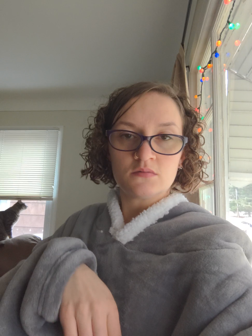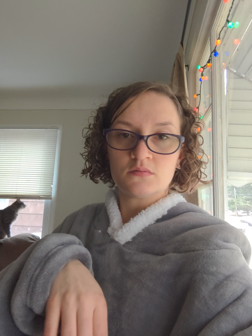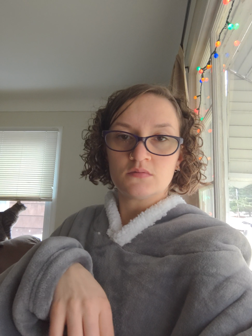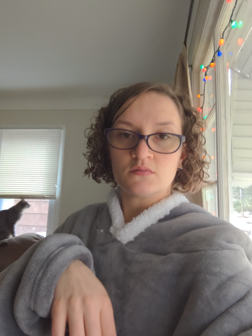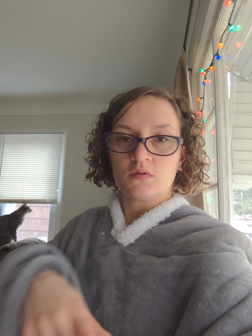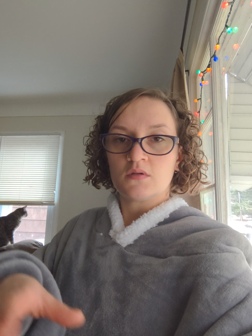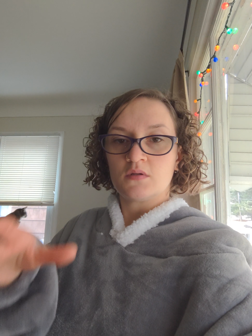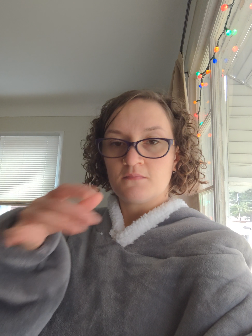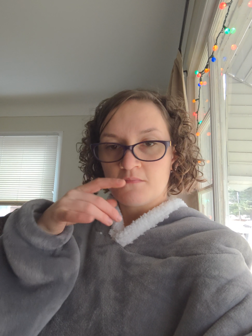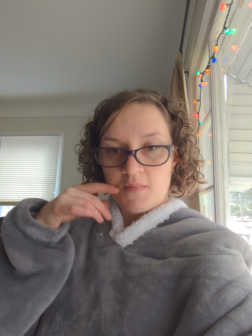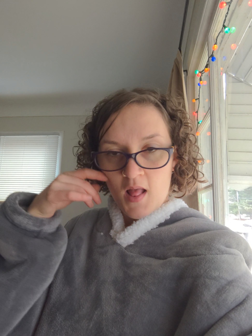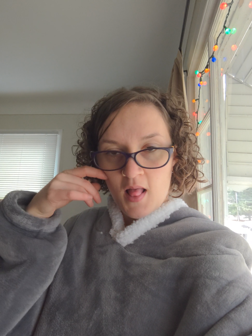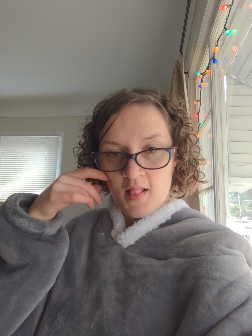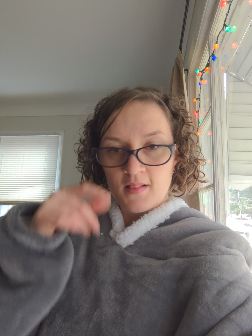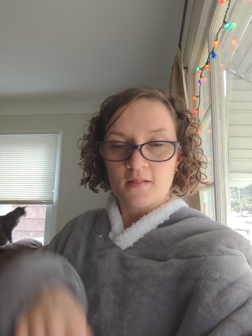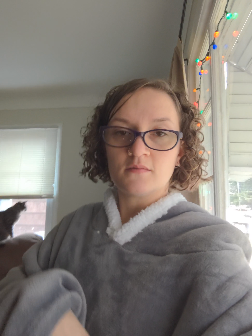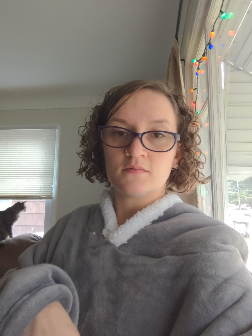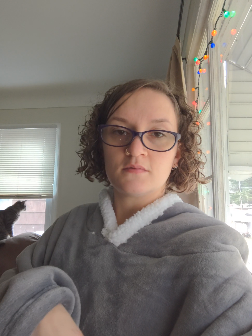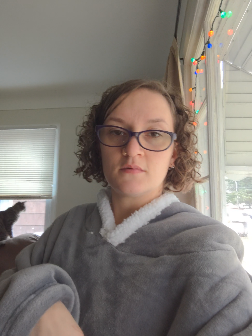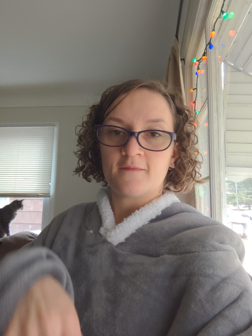smile